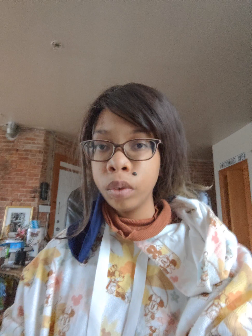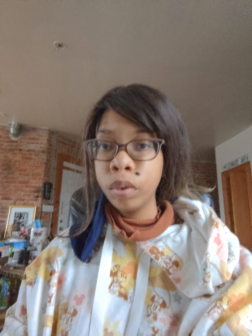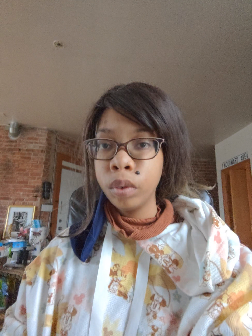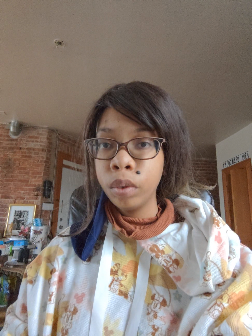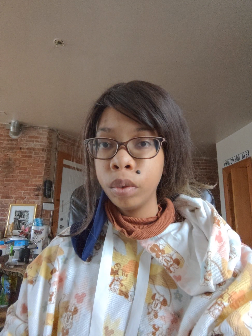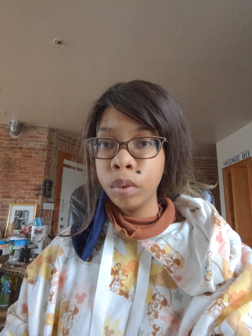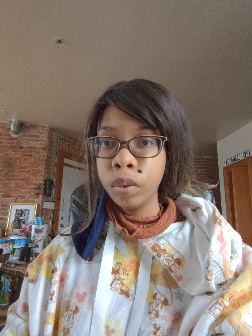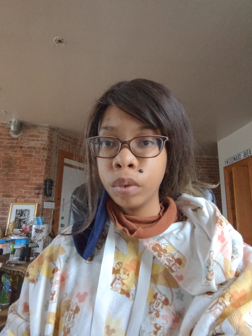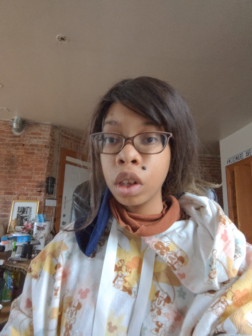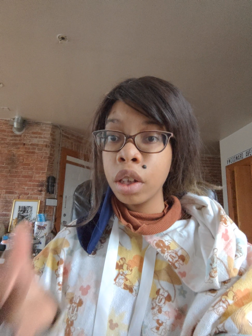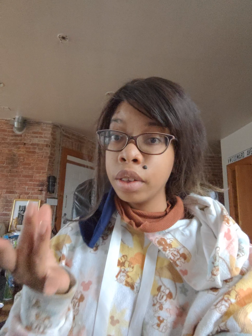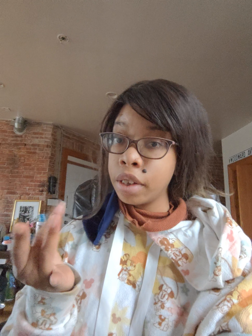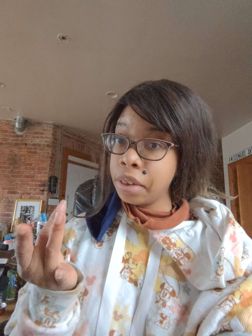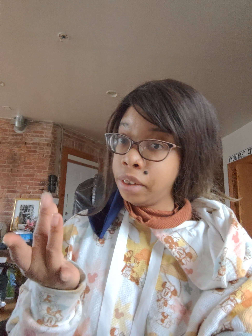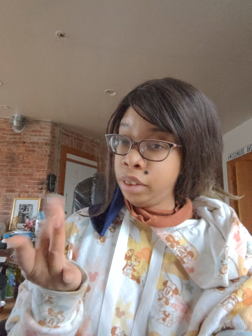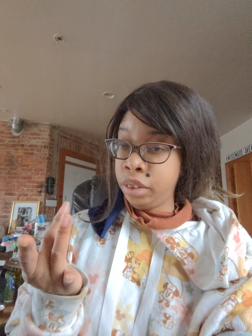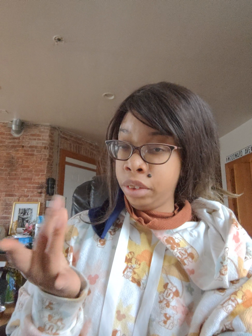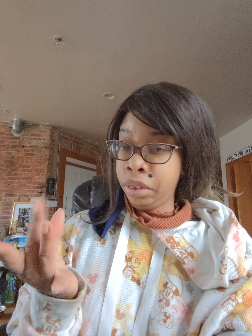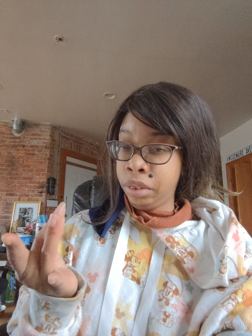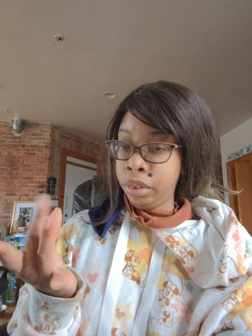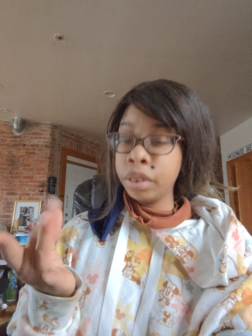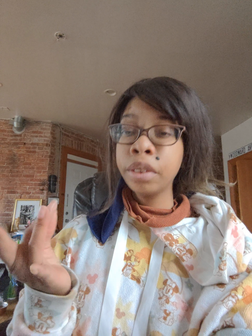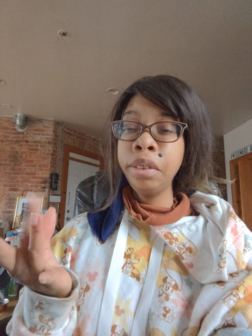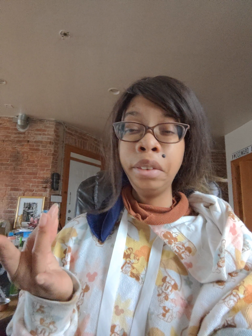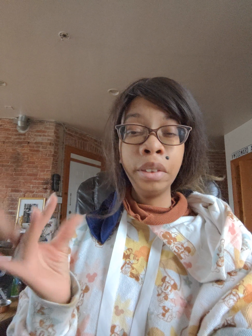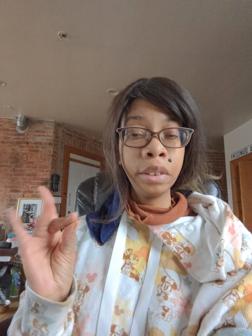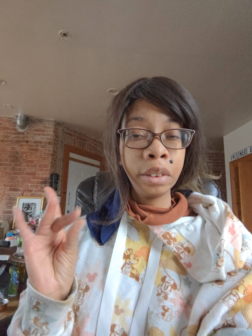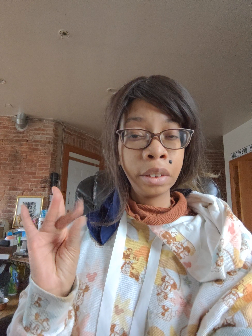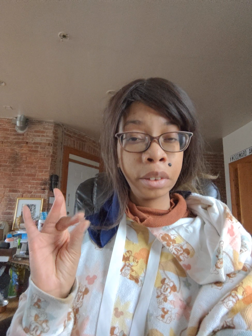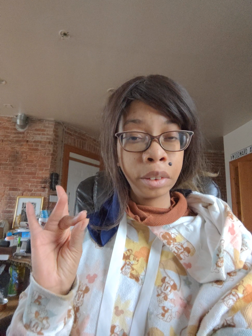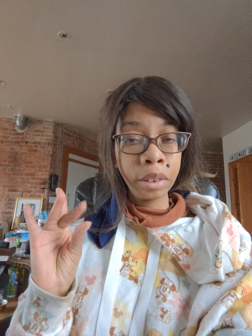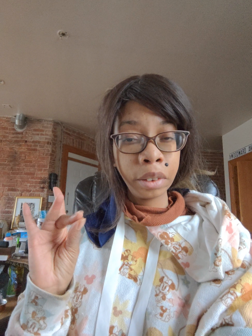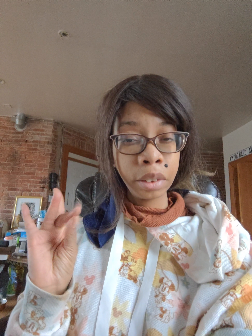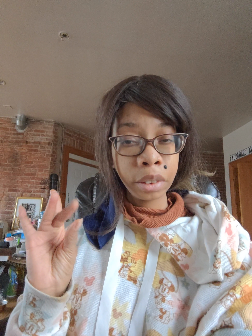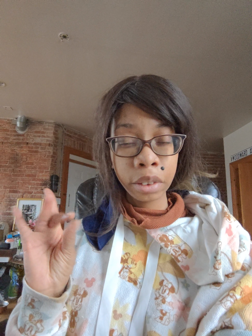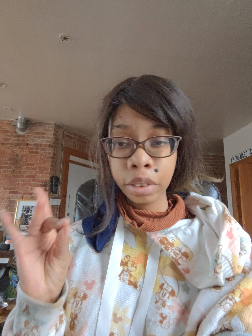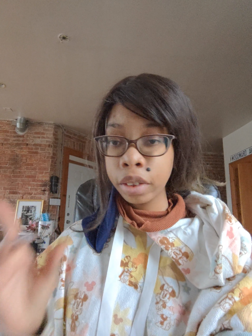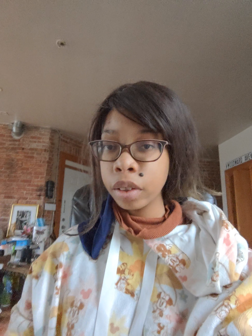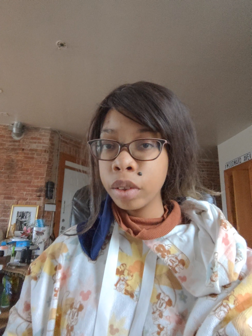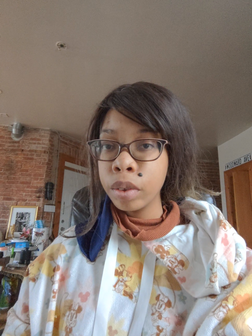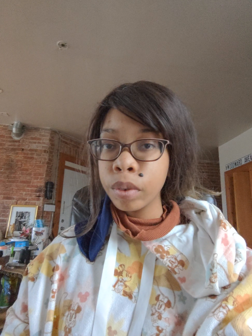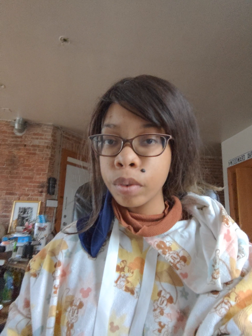sticky